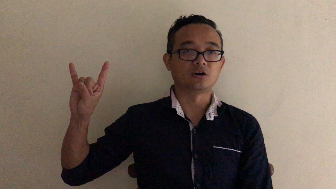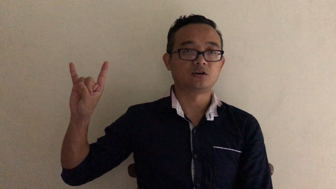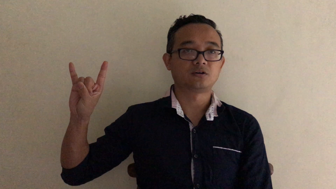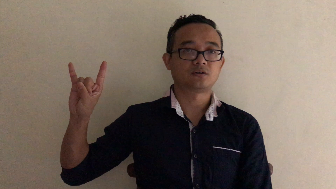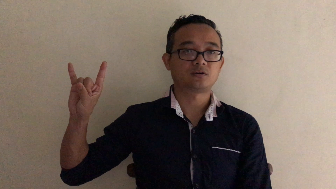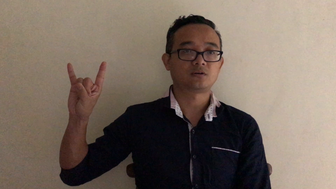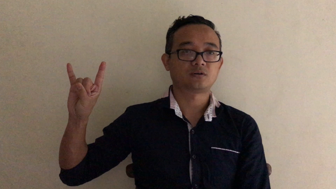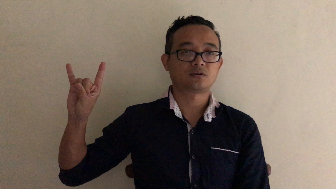झ